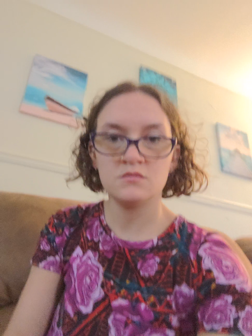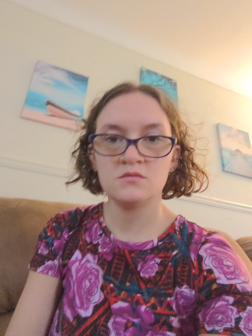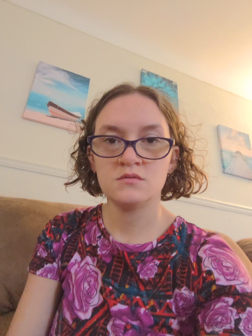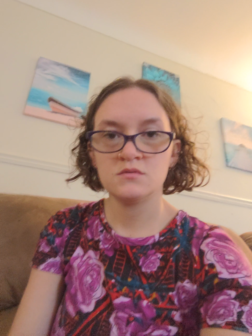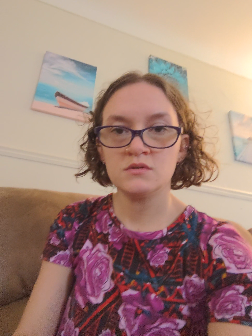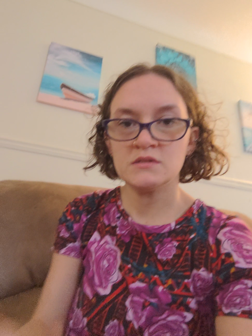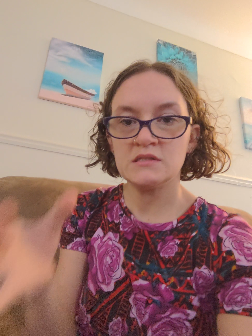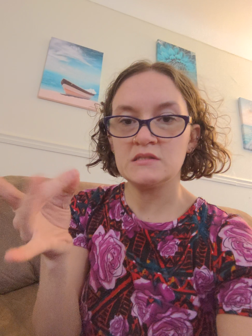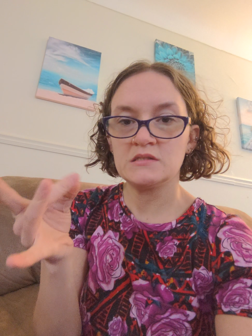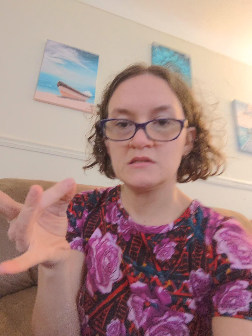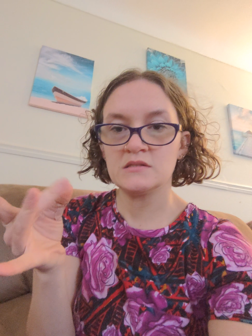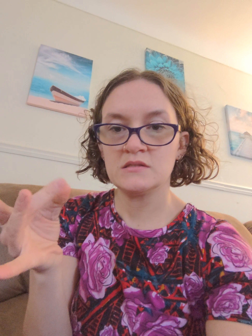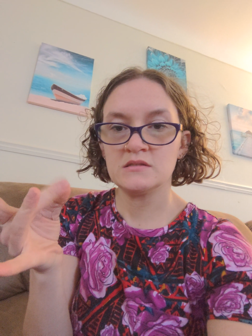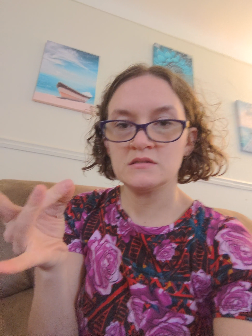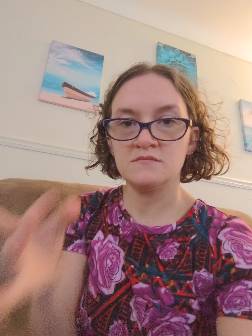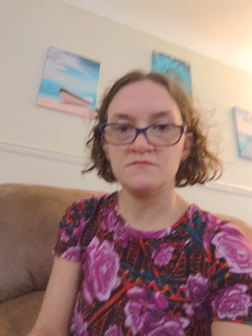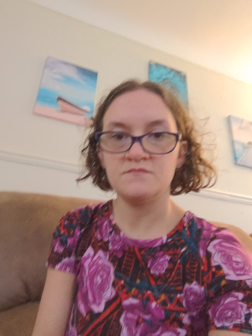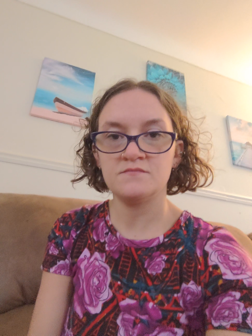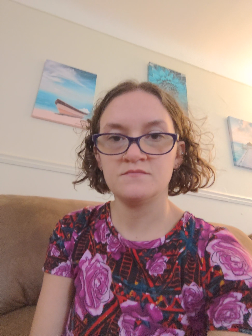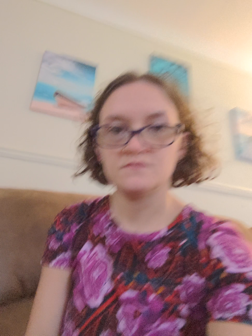sticky